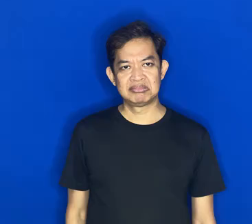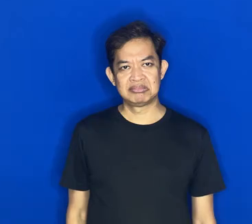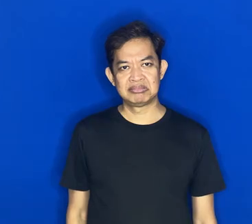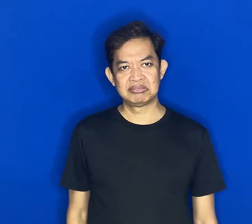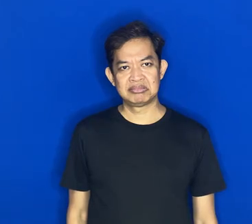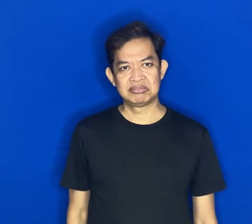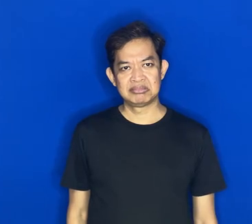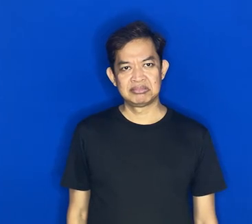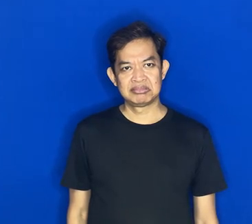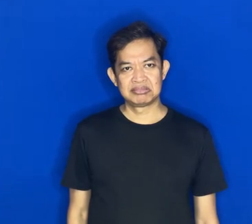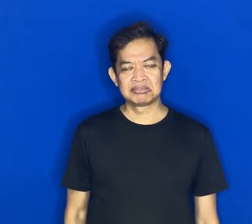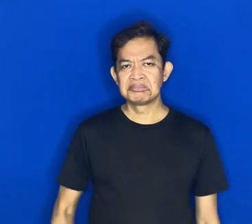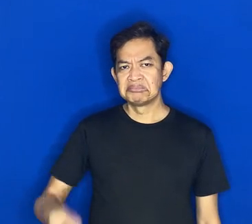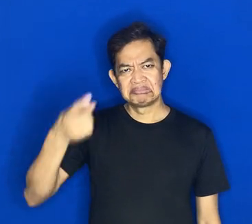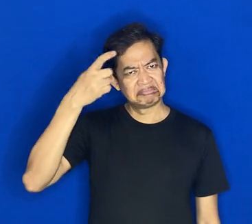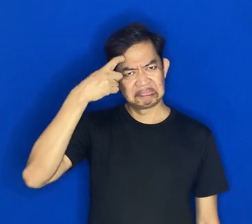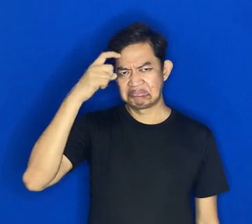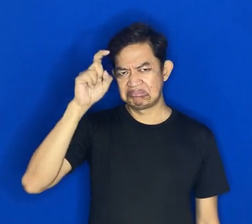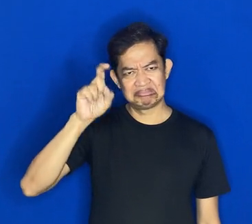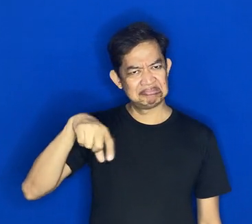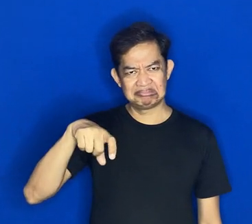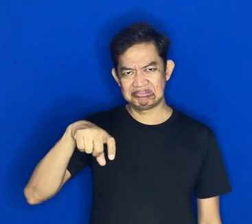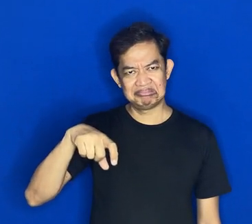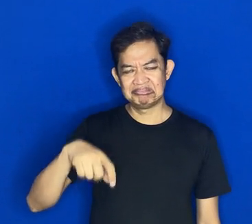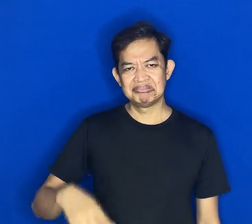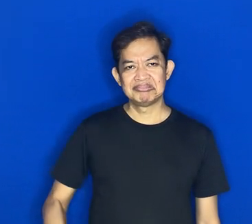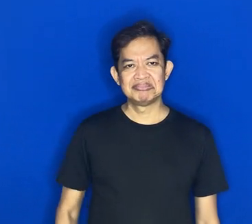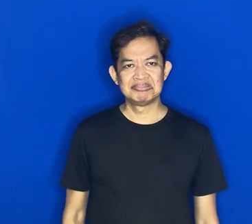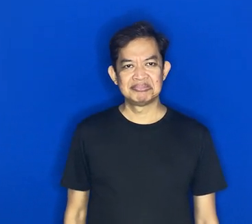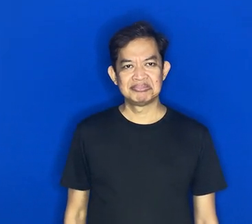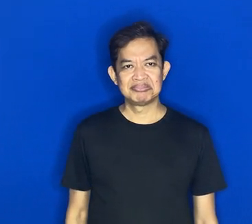don’t understand